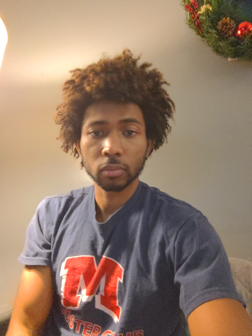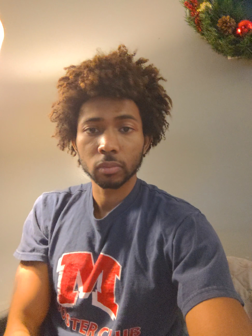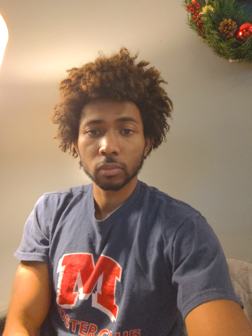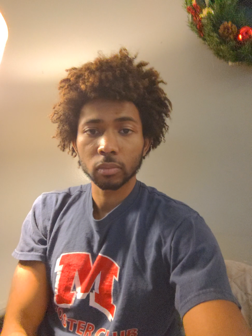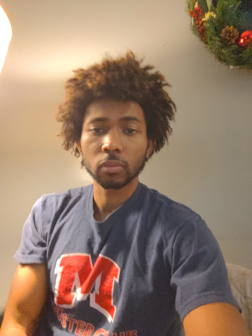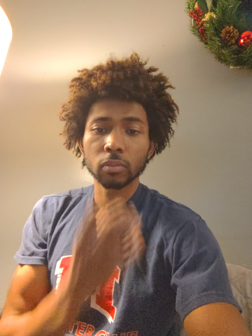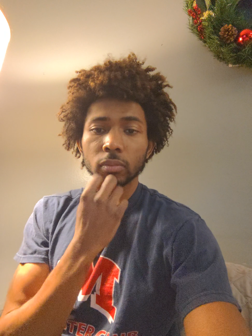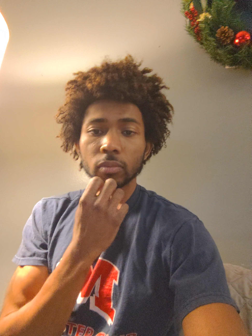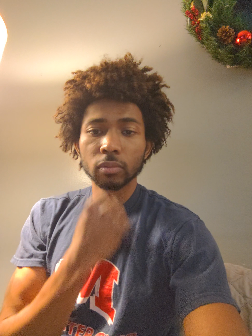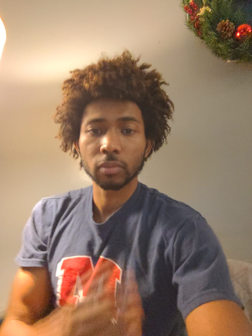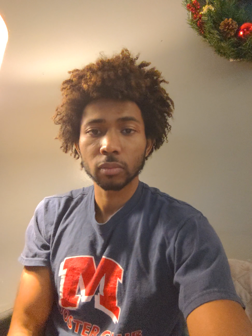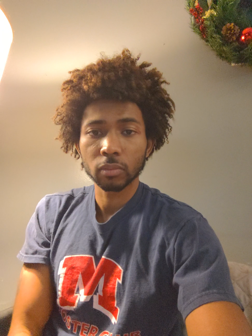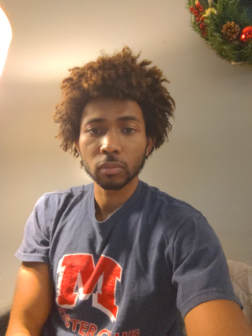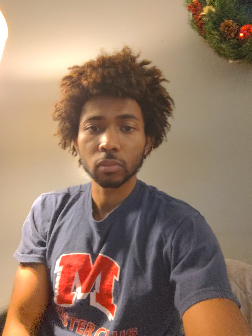underwear